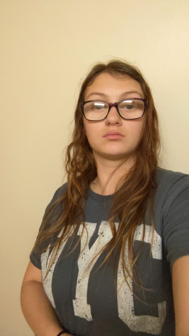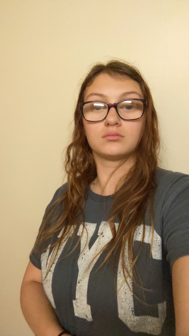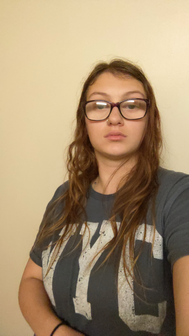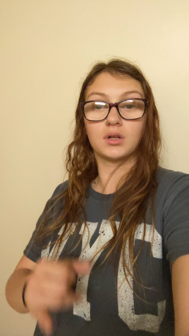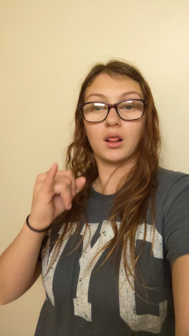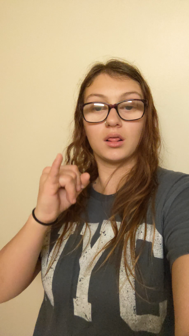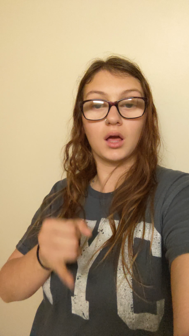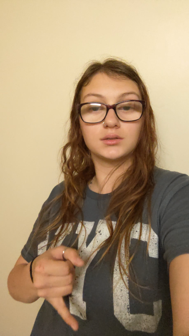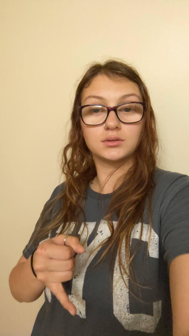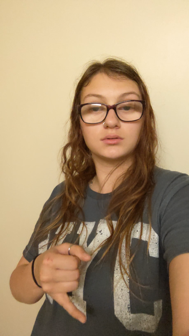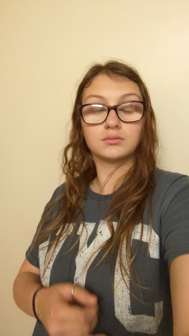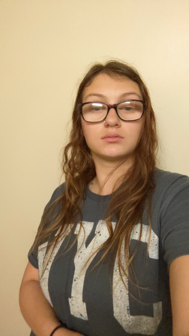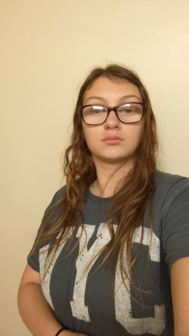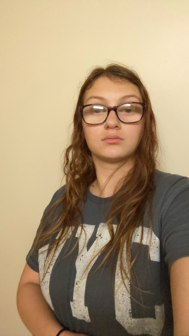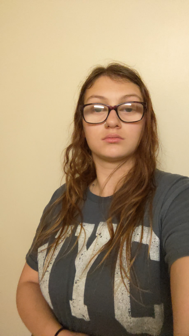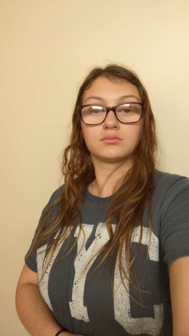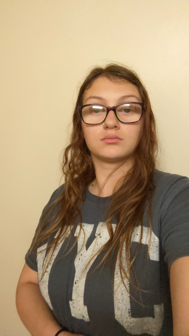last